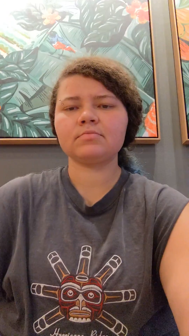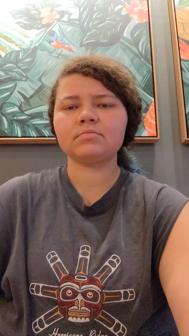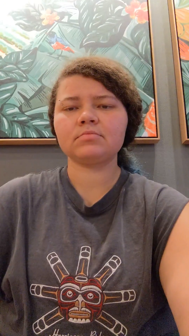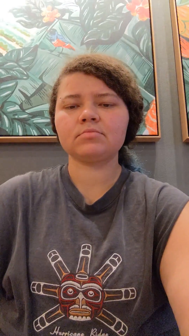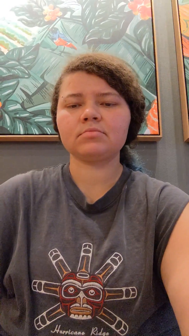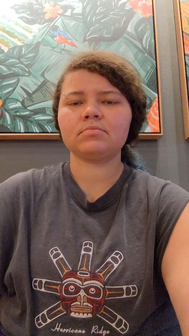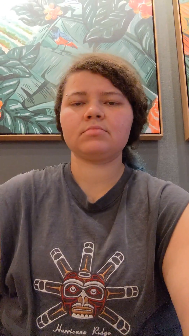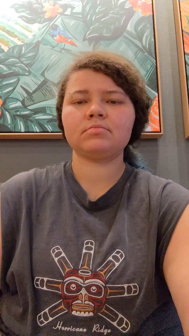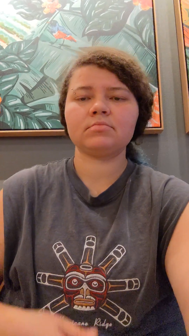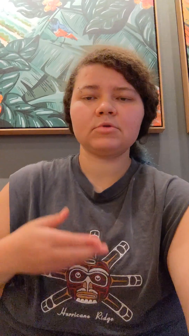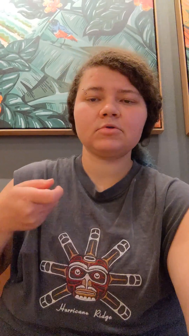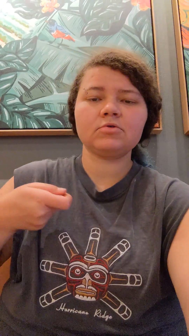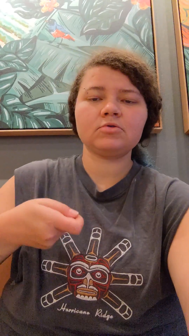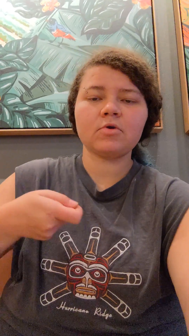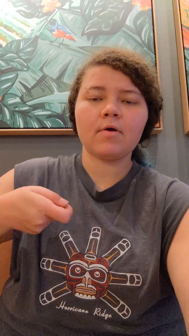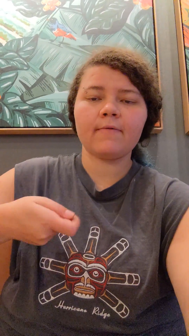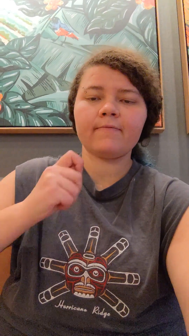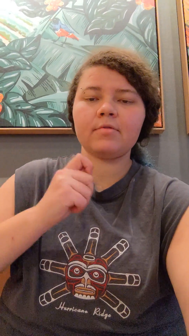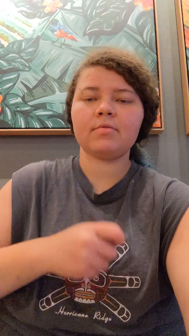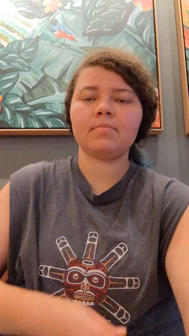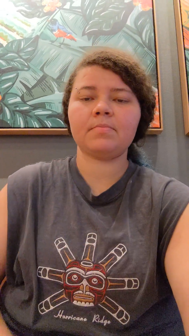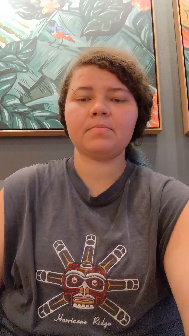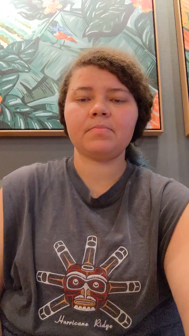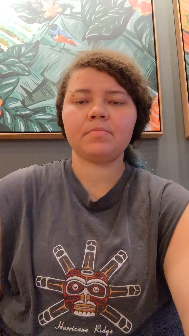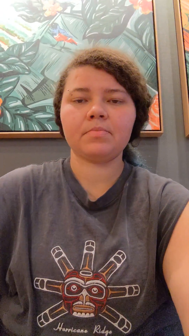shovel